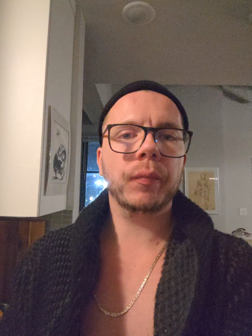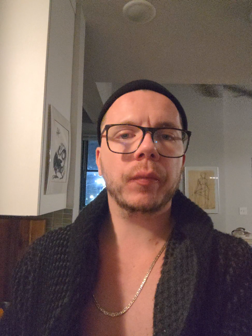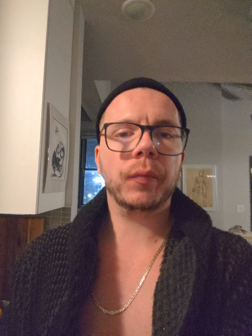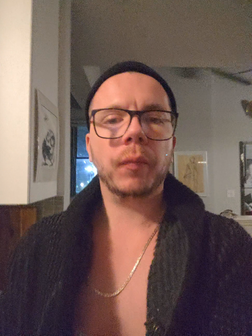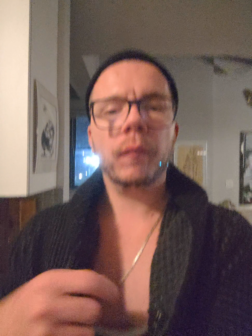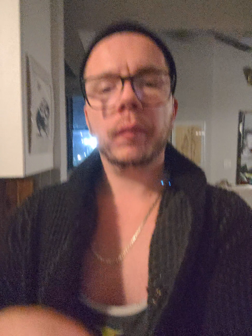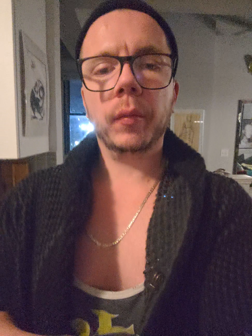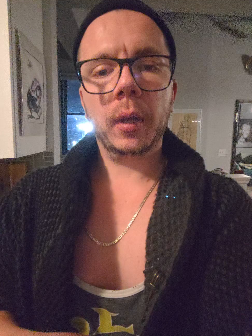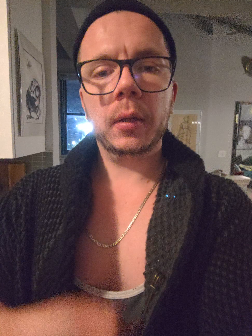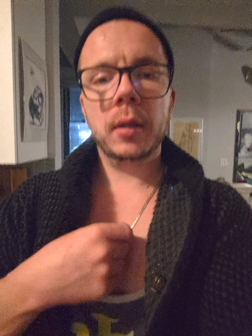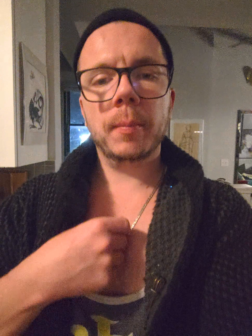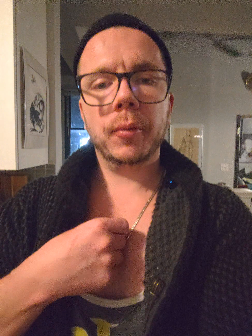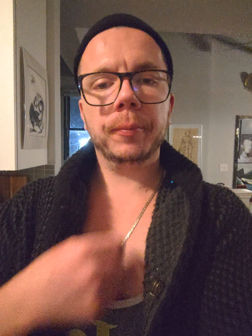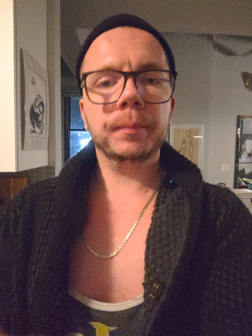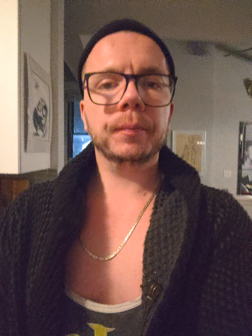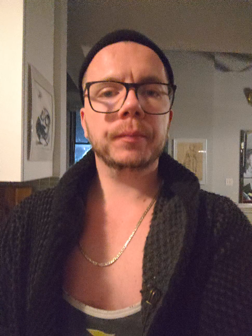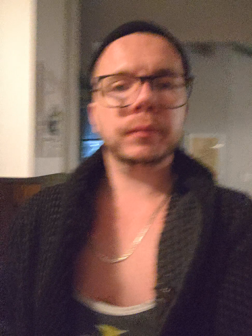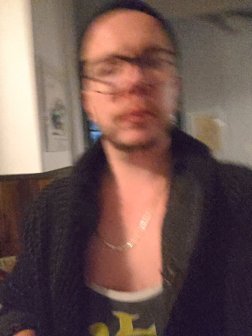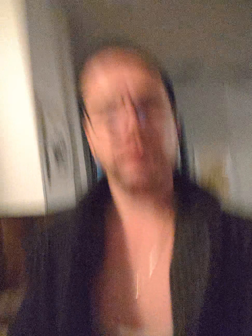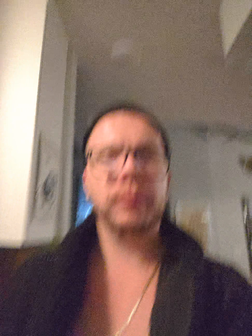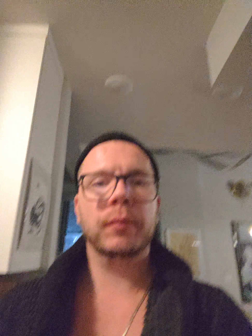zipper